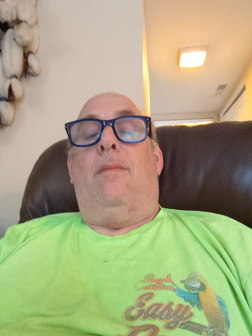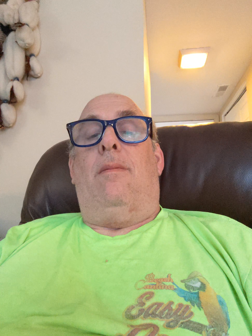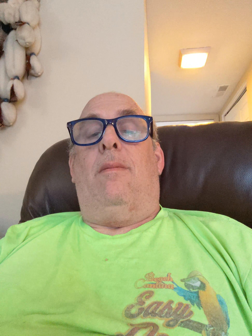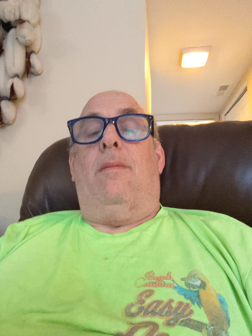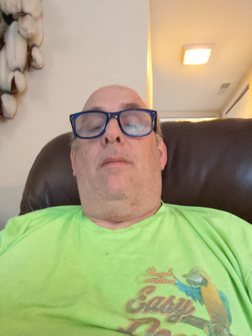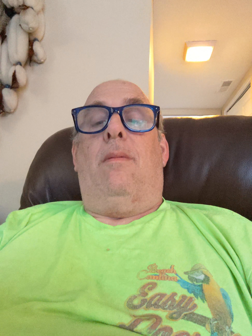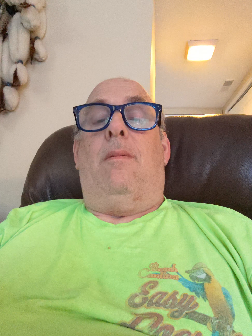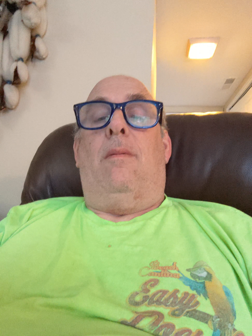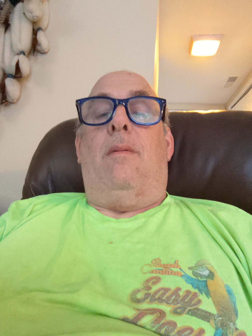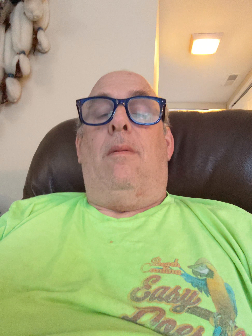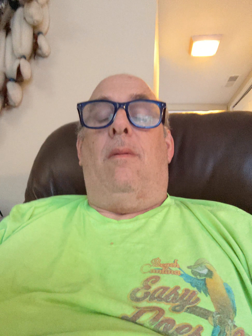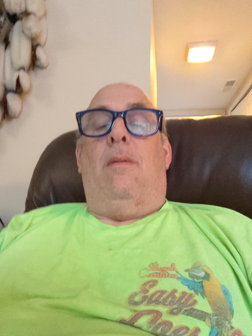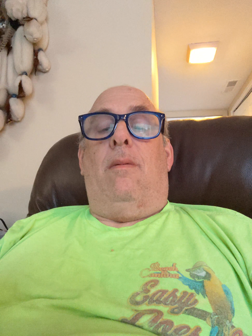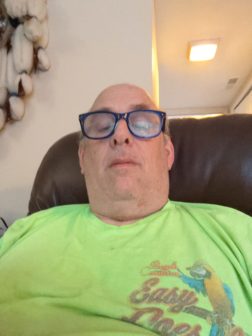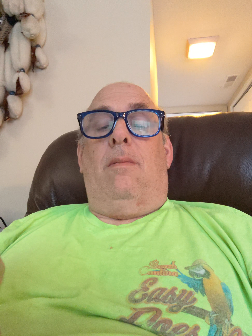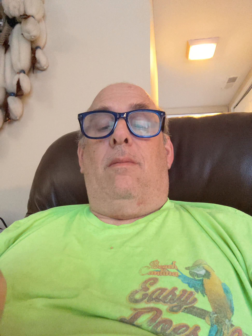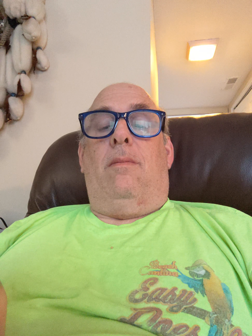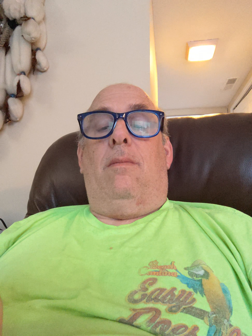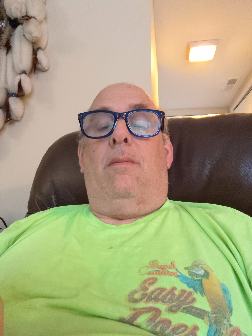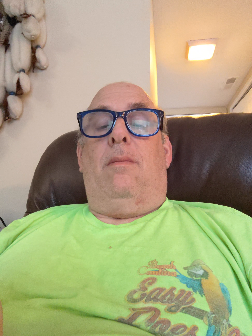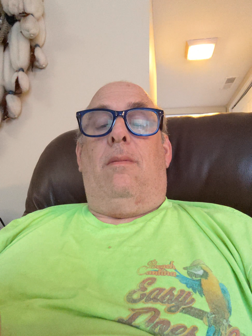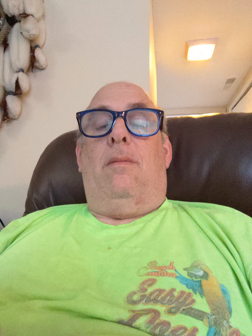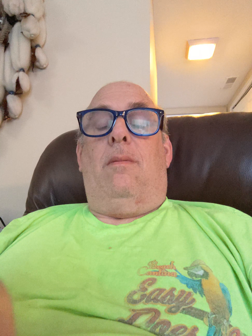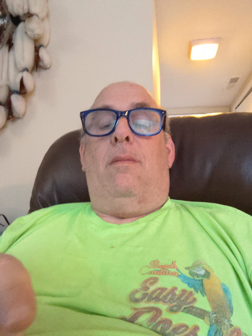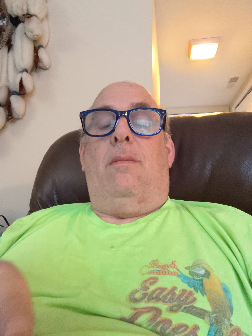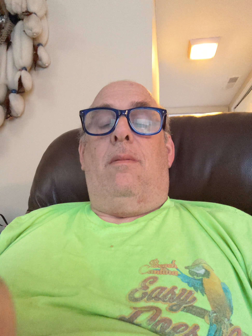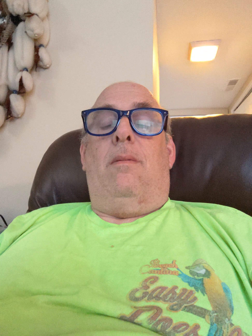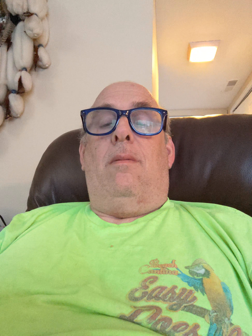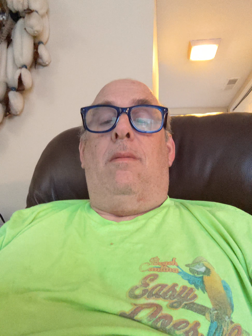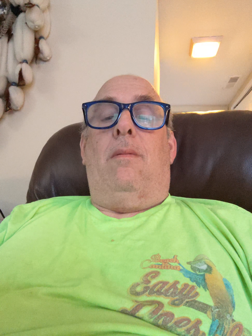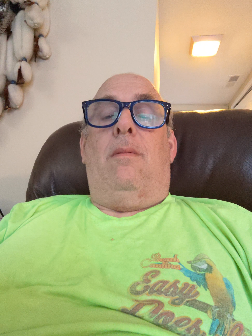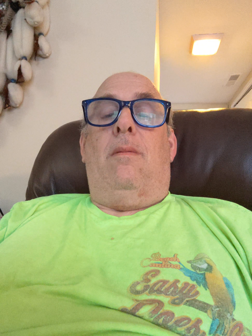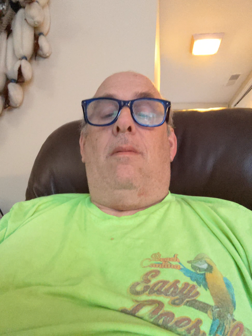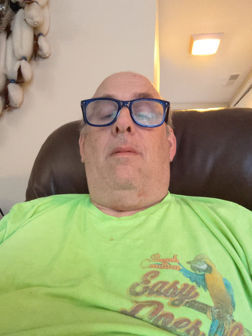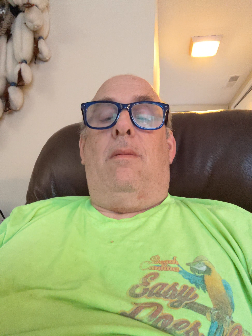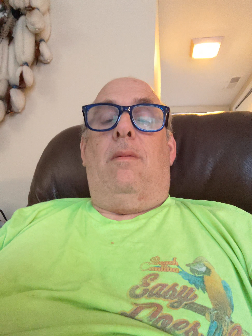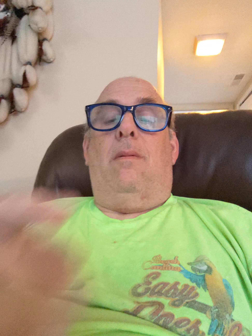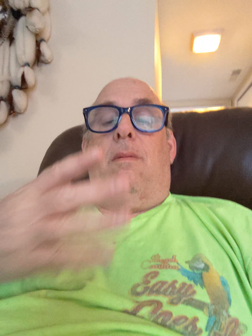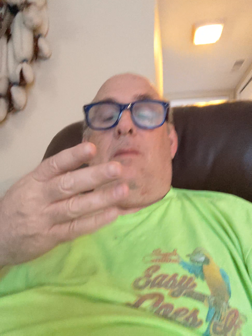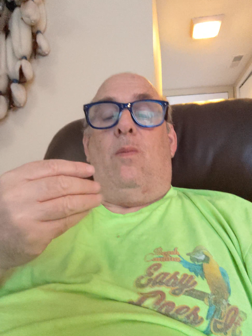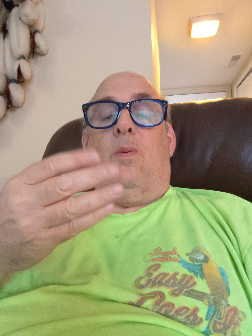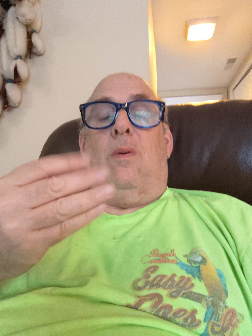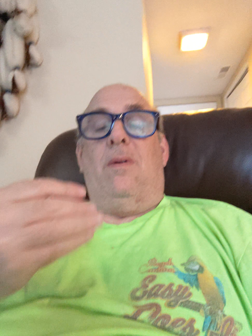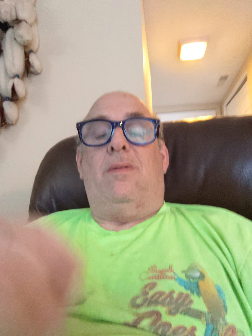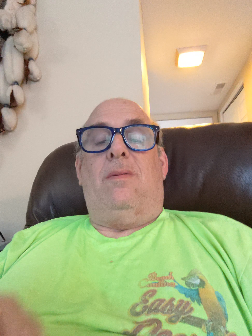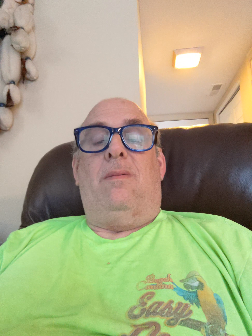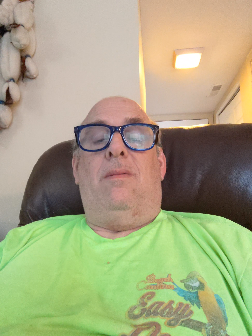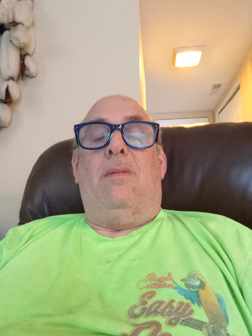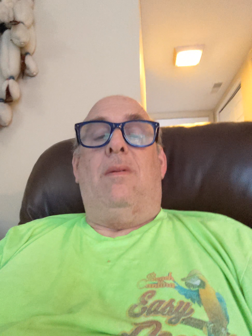wet